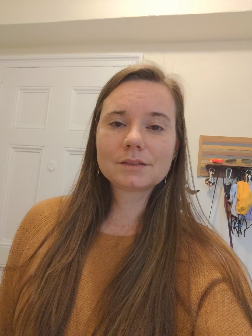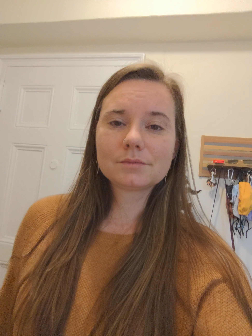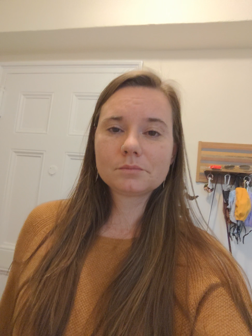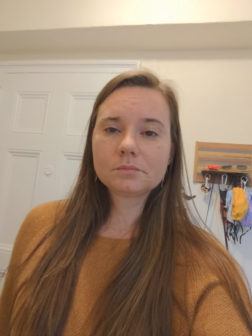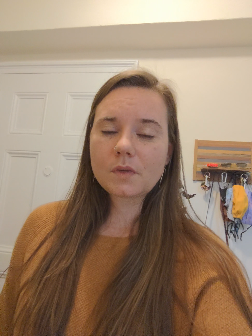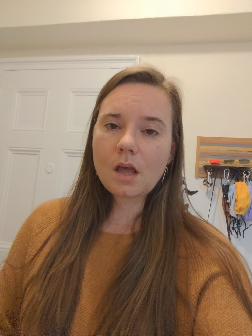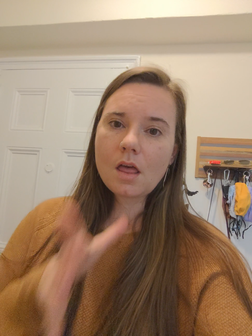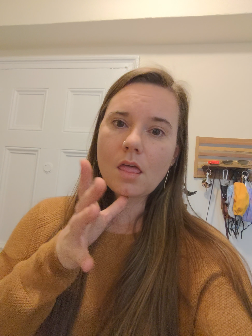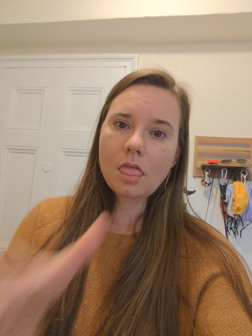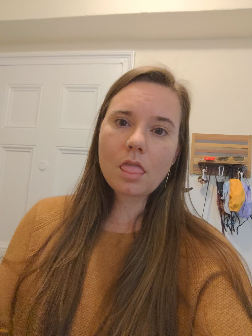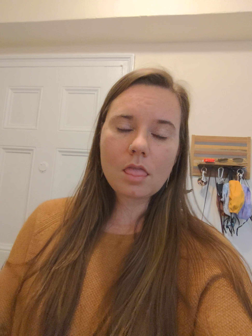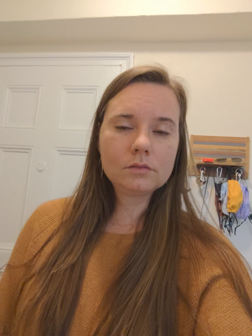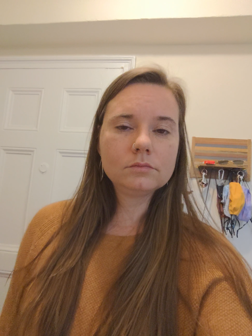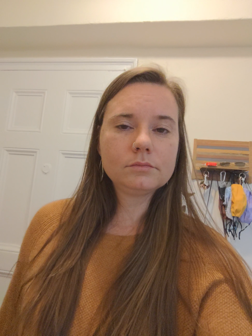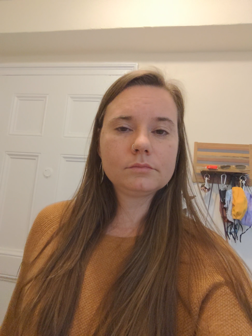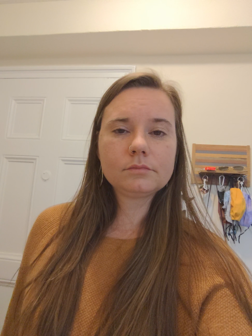hate